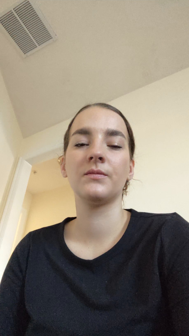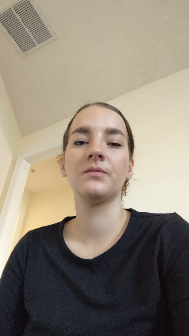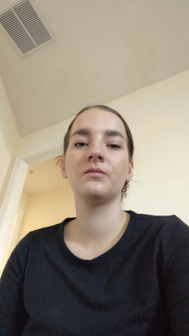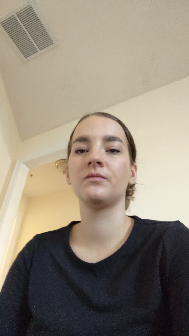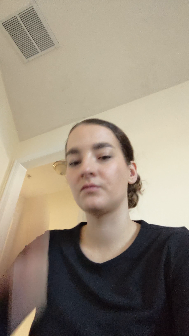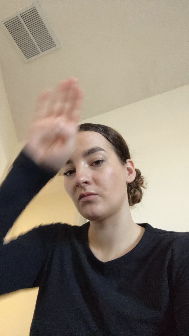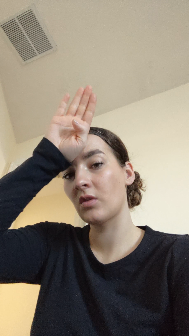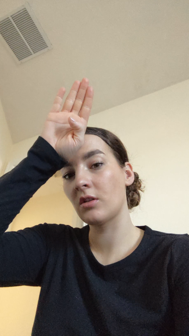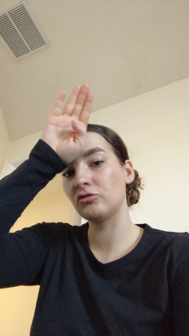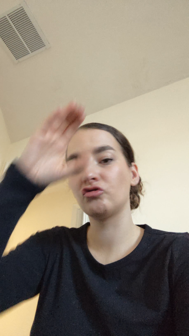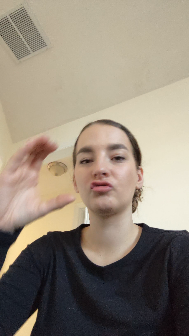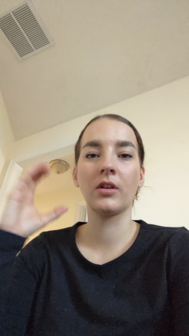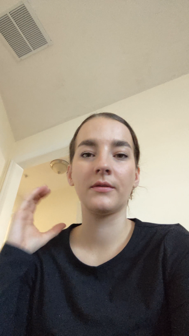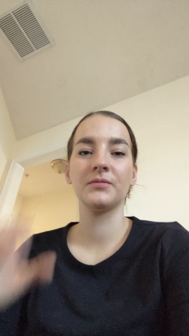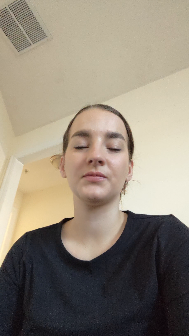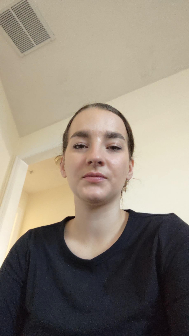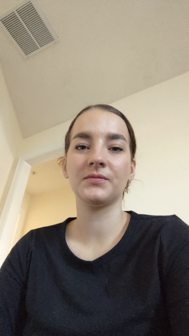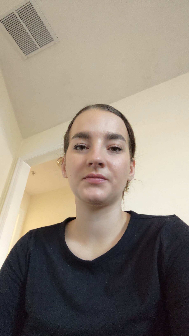fire truck